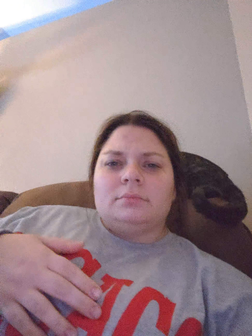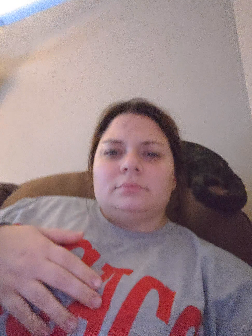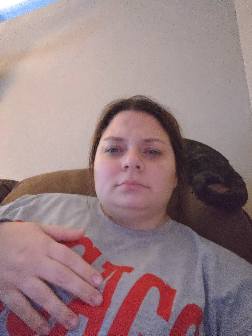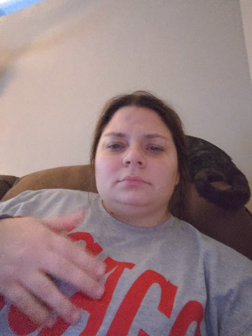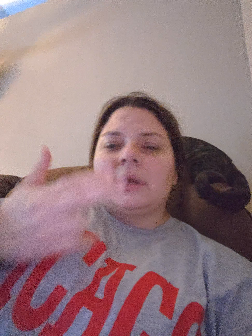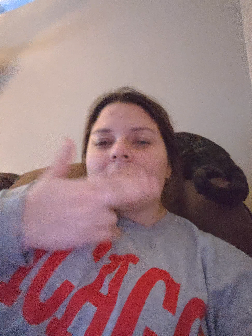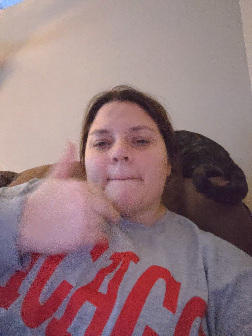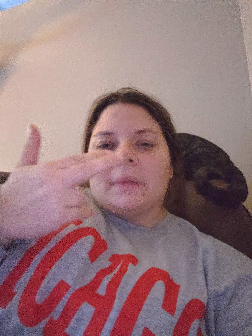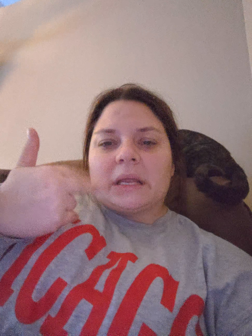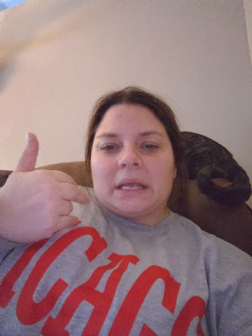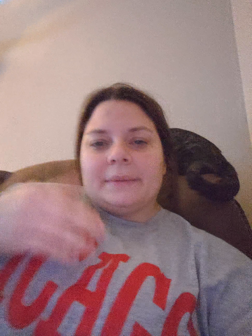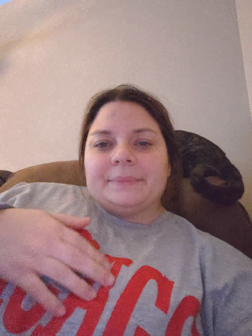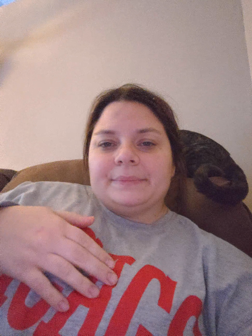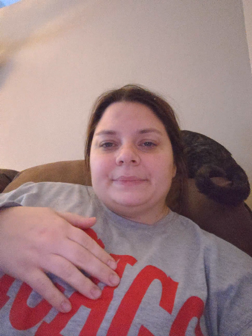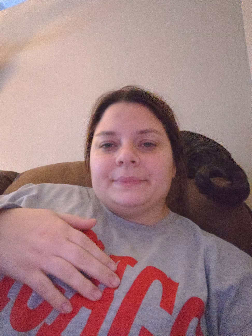napkin